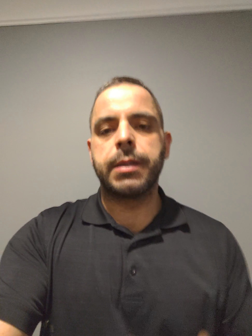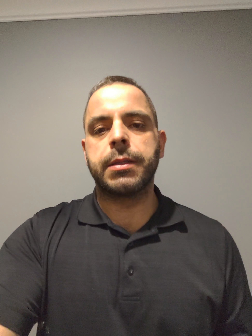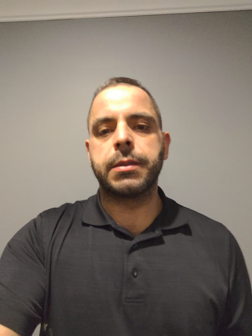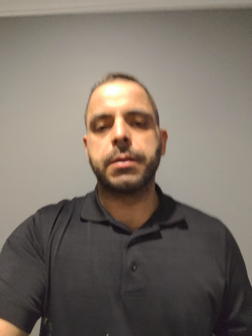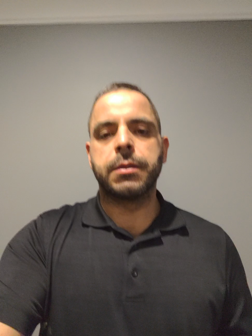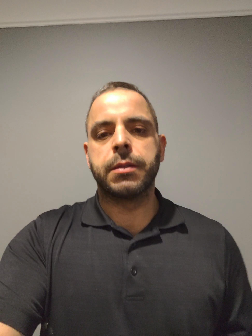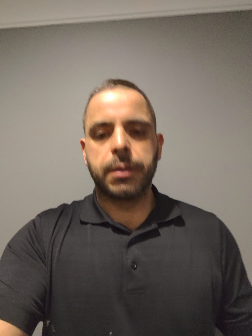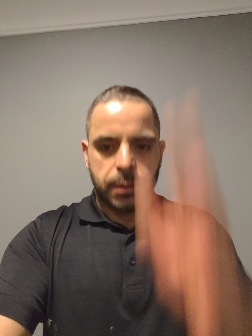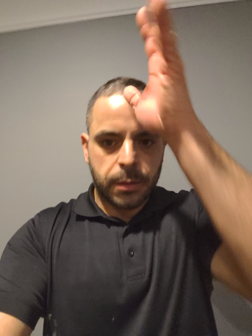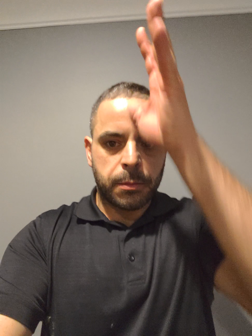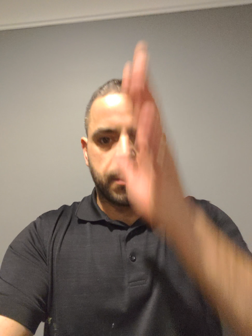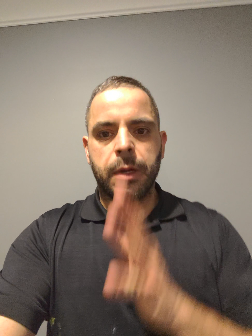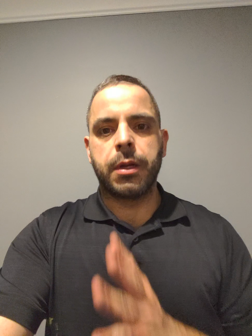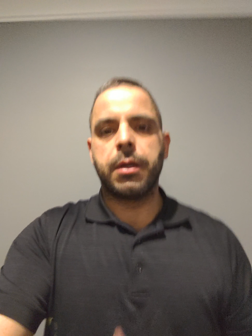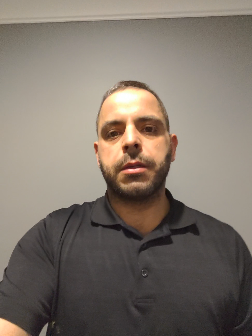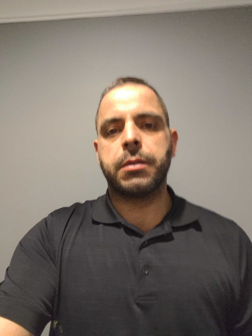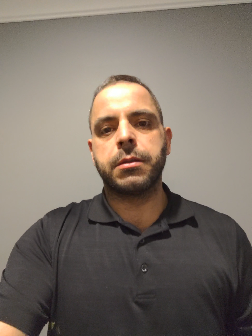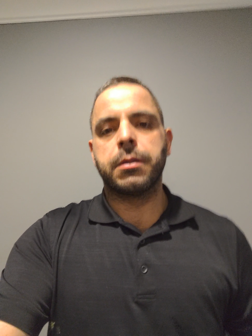man